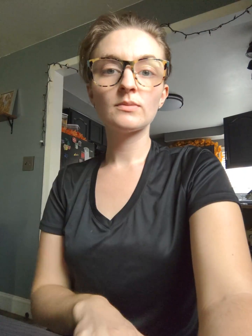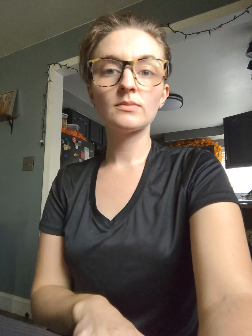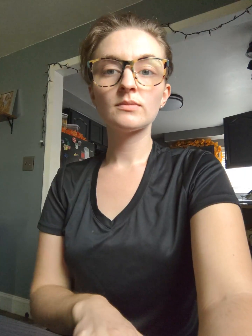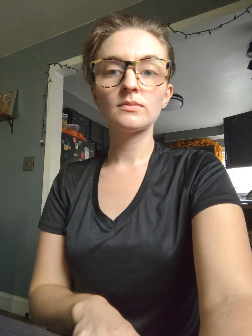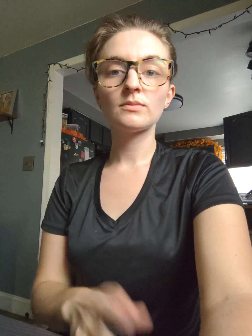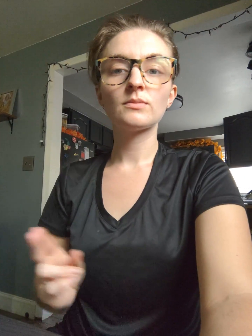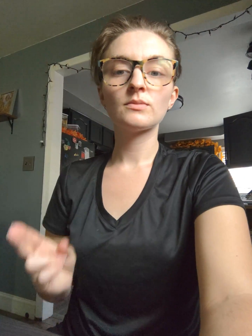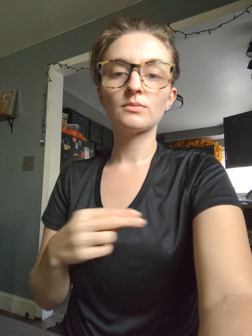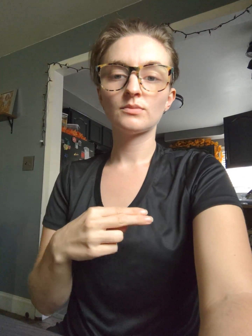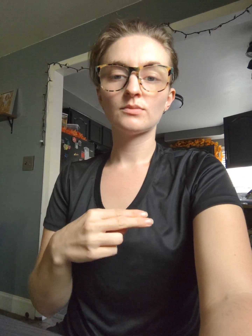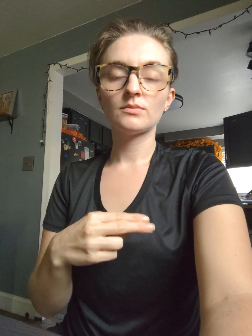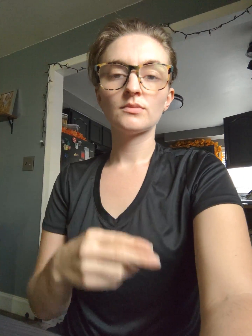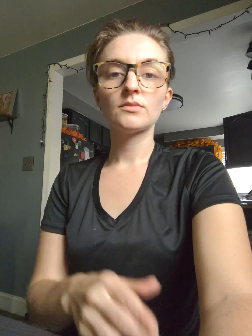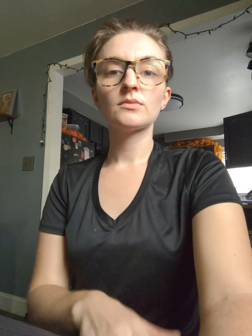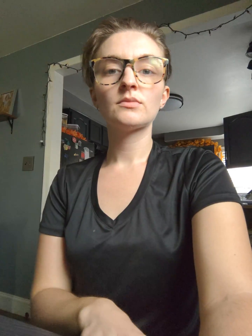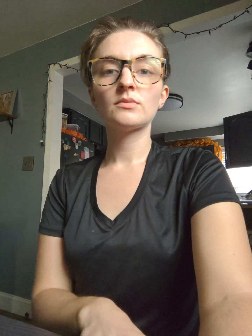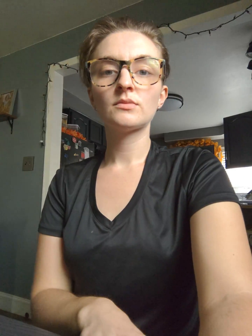belt